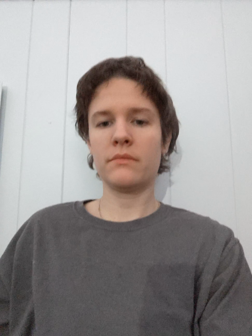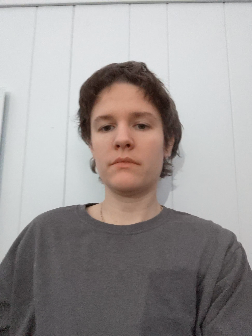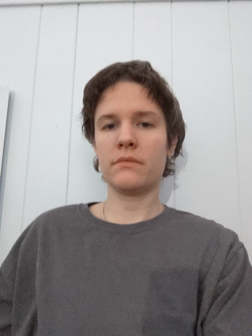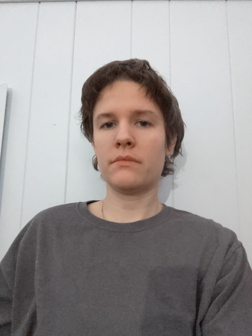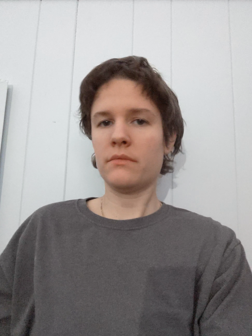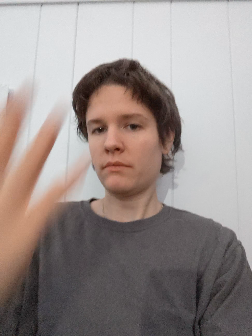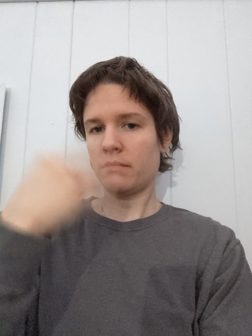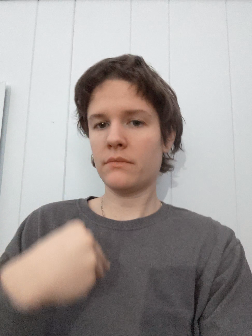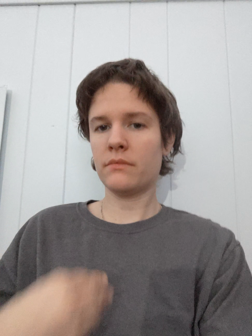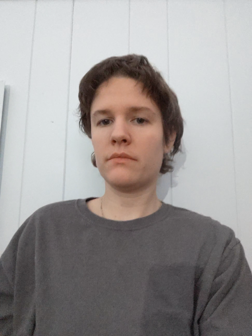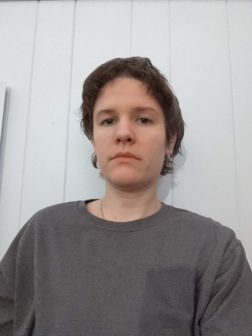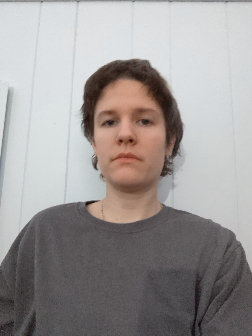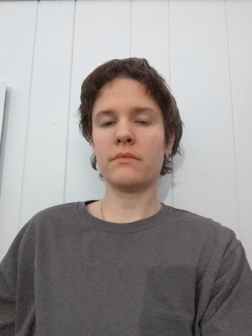nap